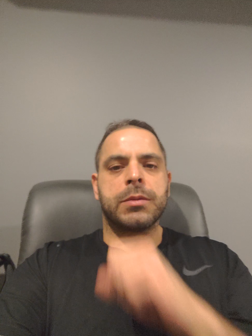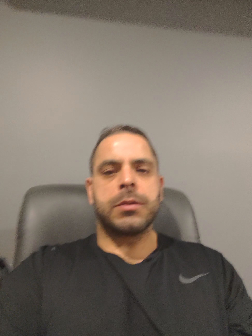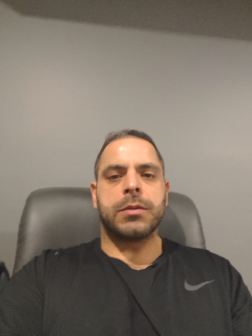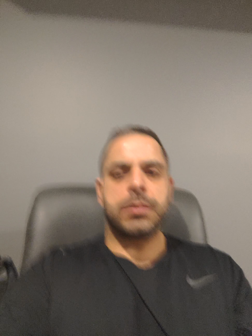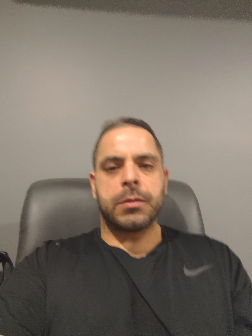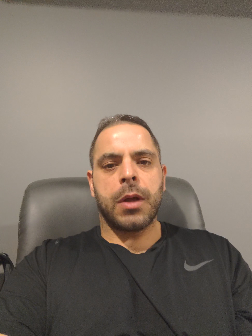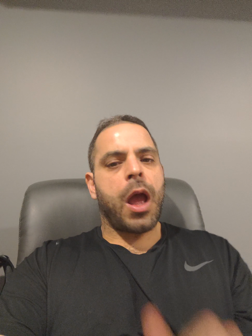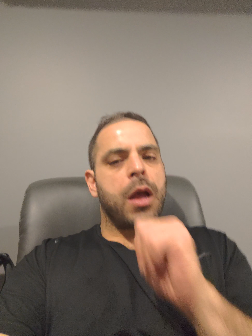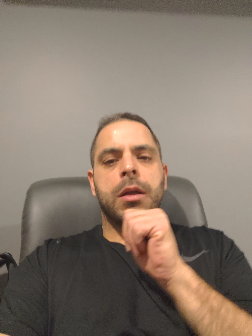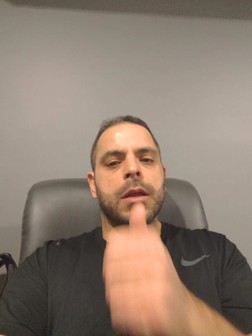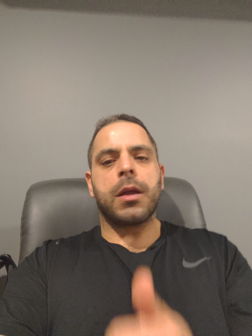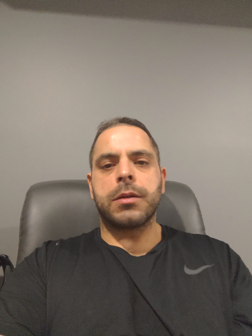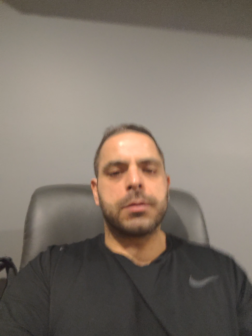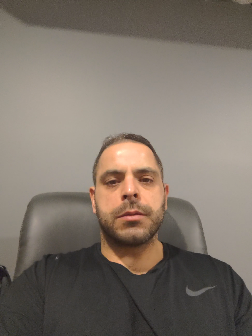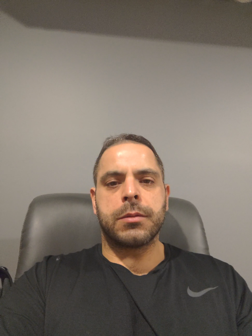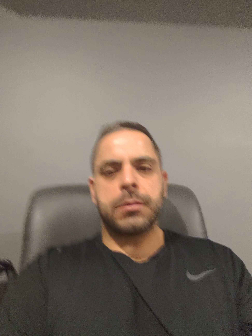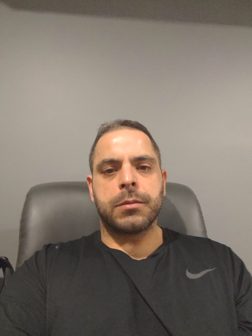not